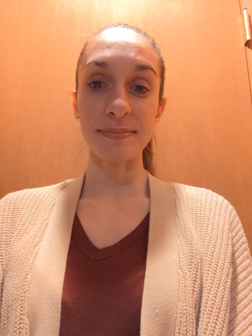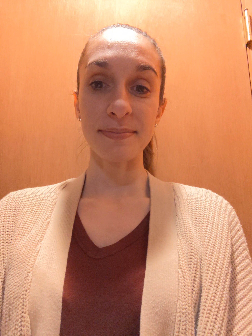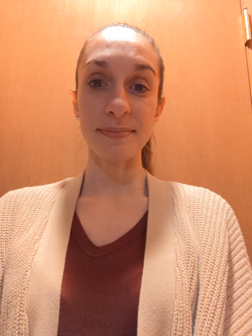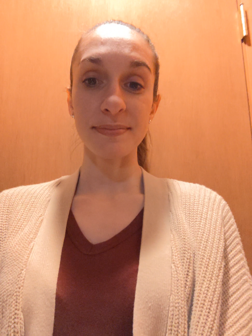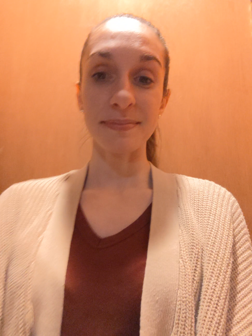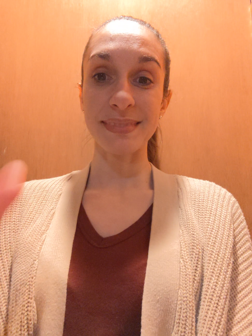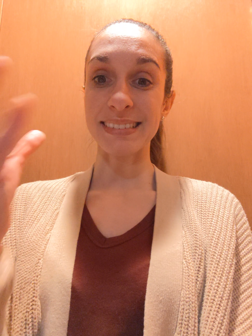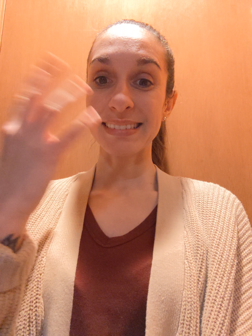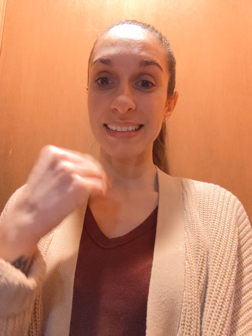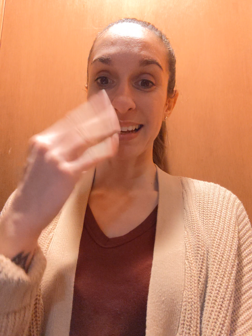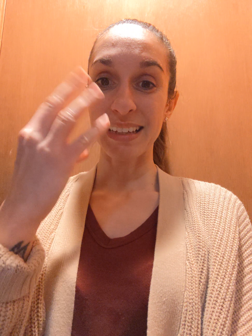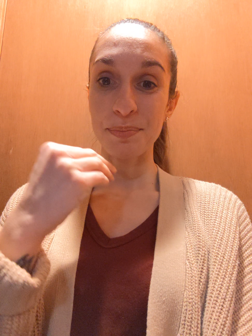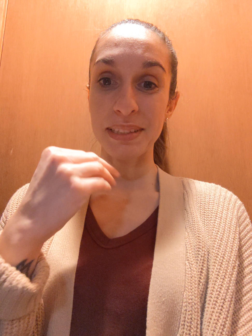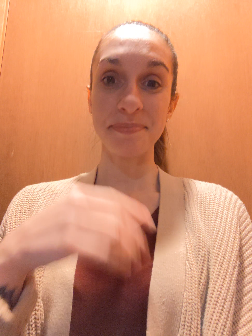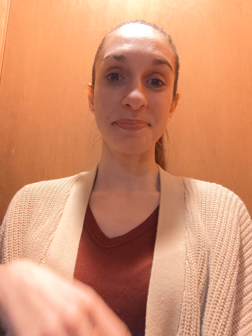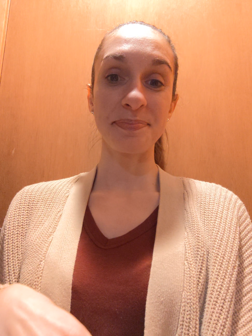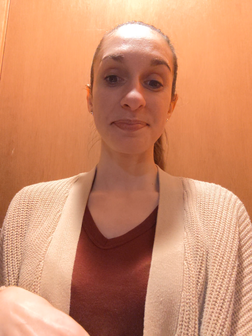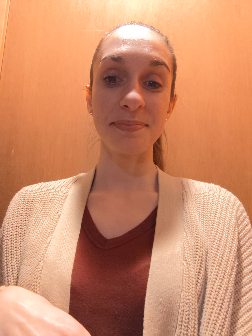sleepy